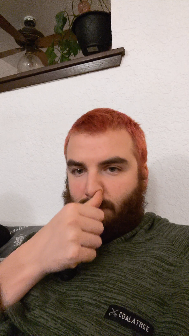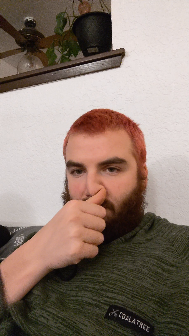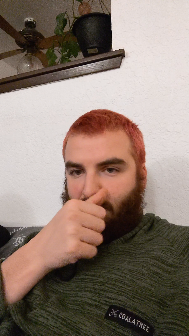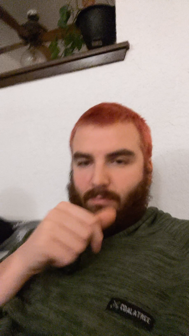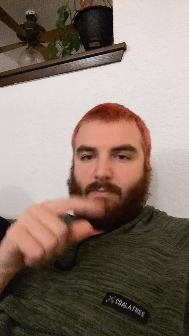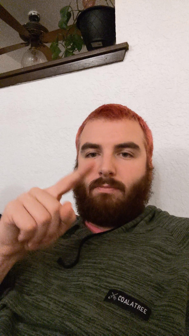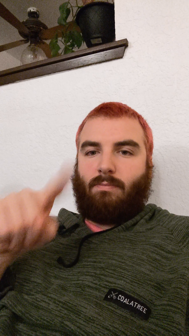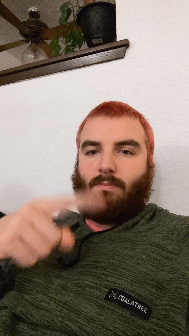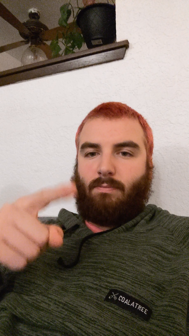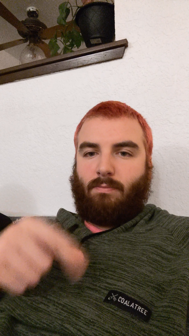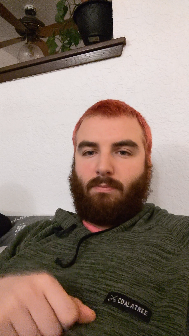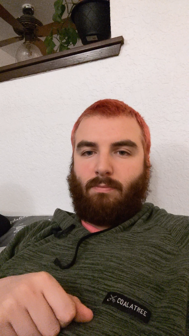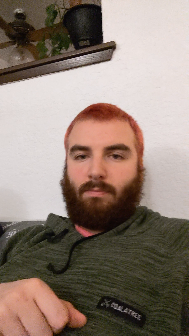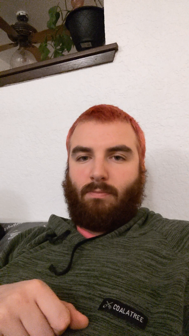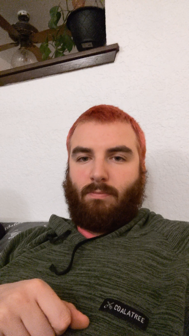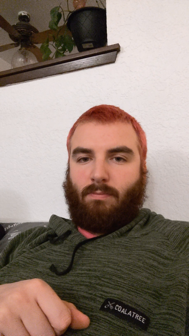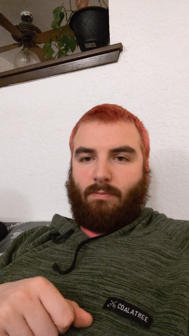about